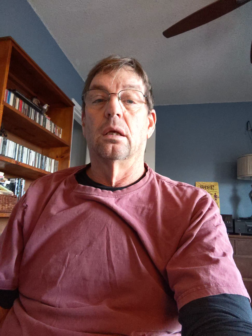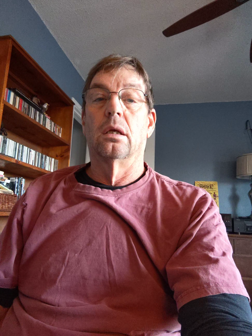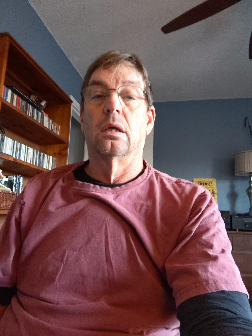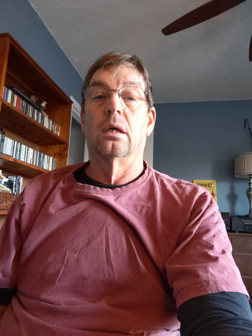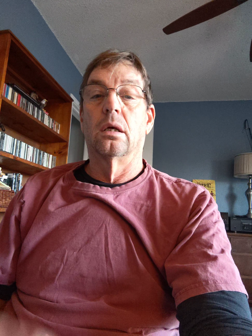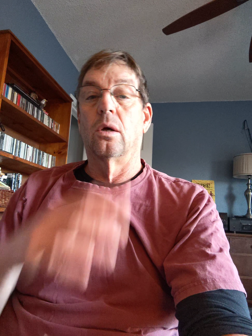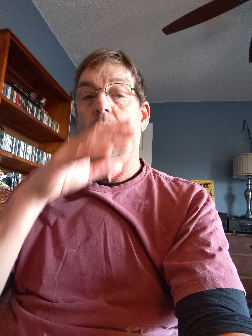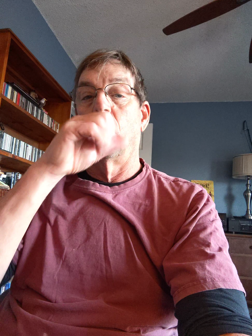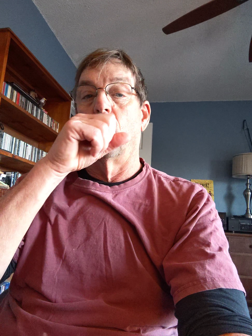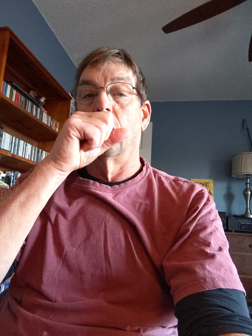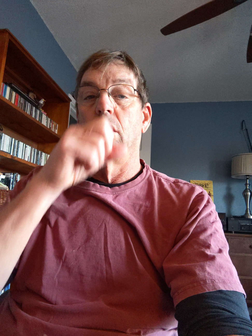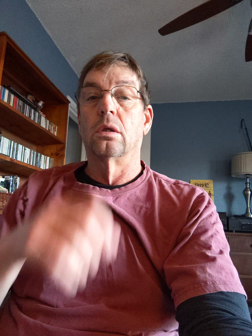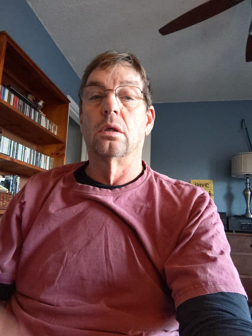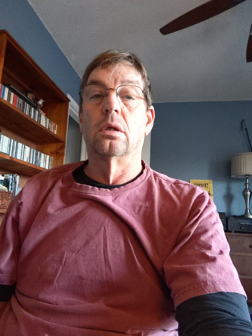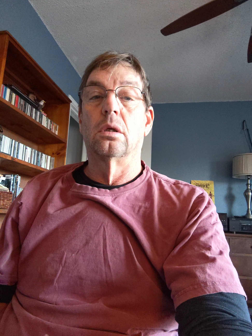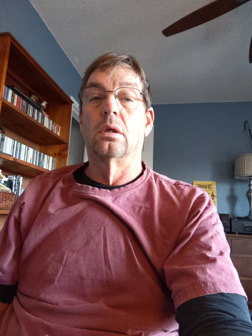orange